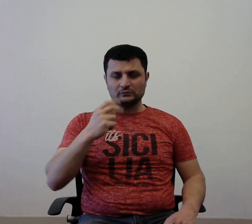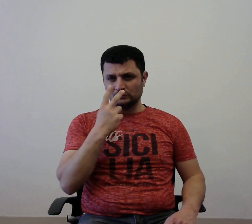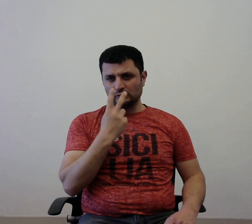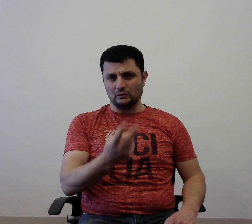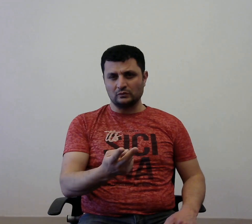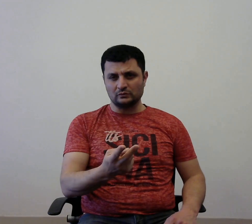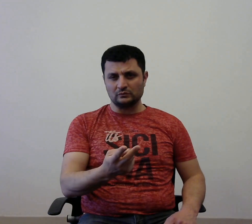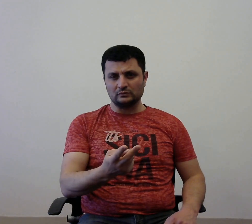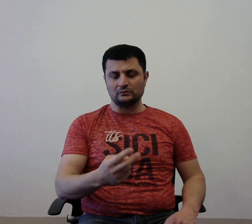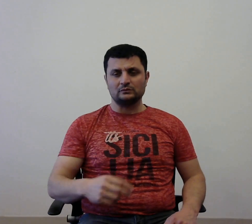görmək